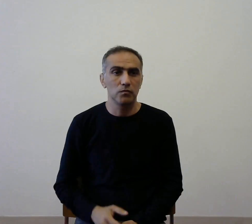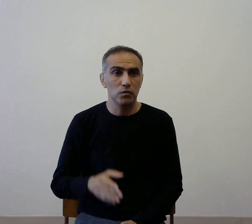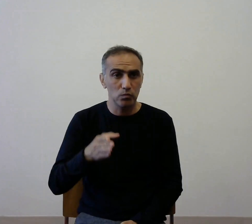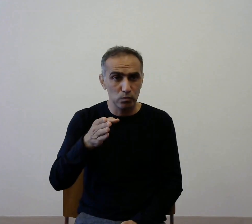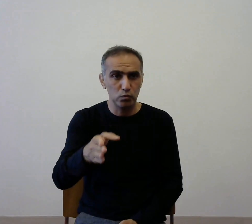bu